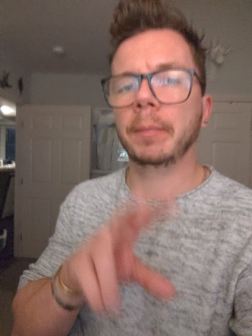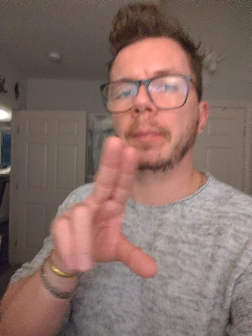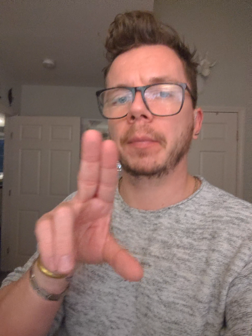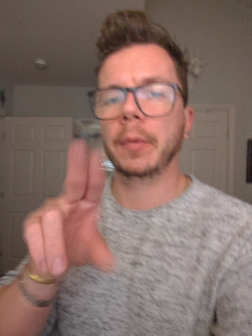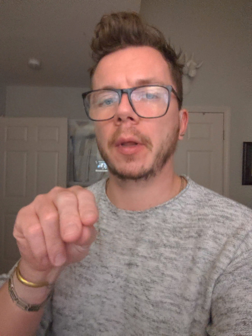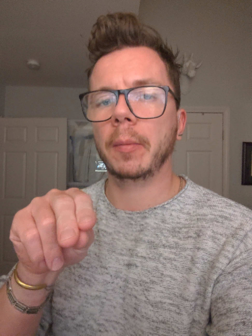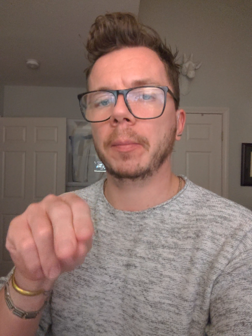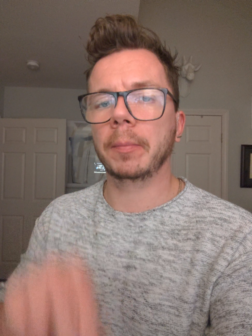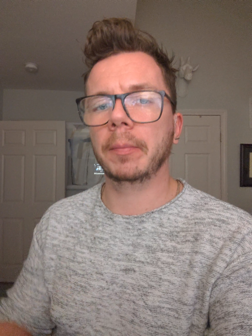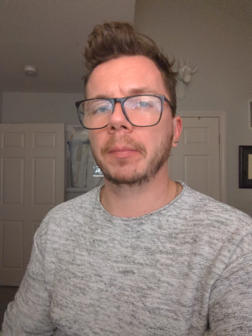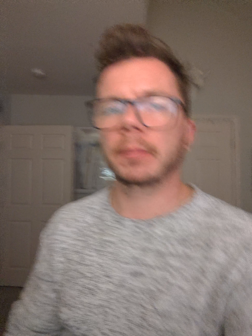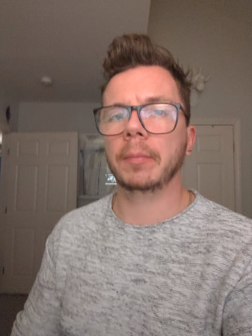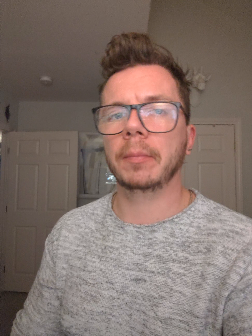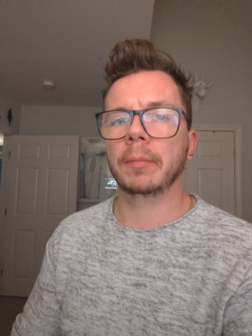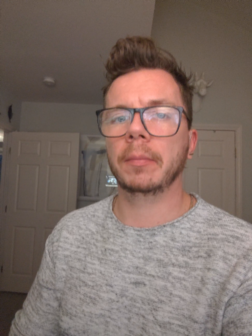no